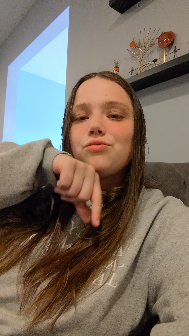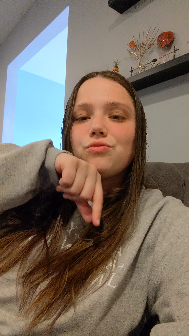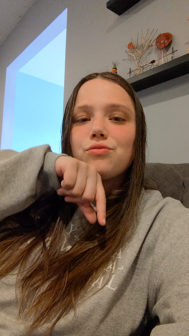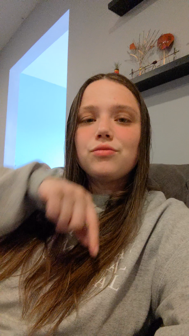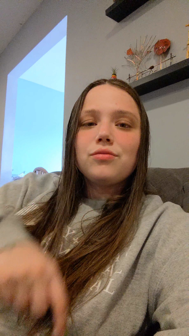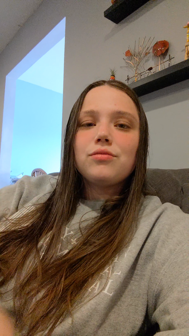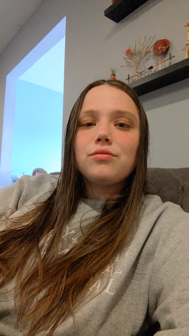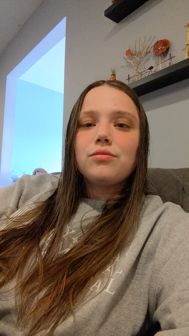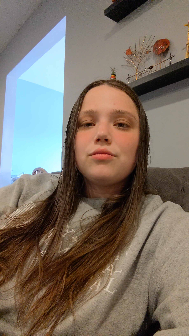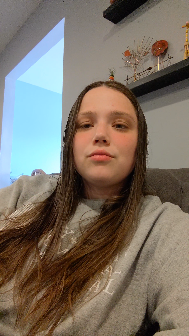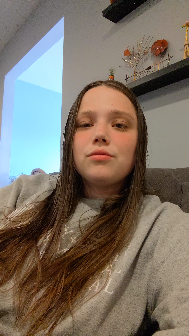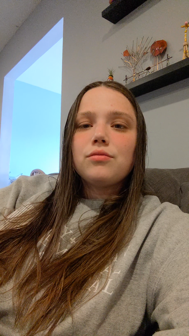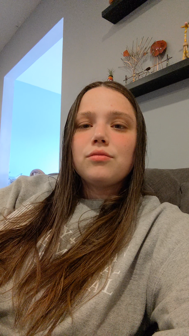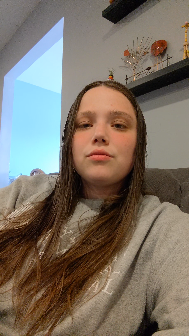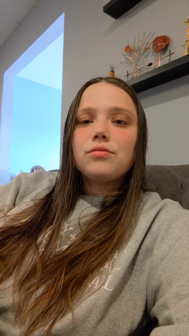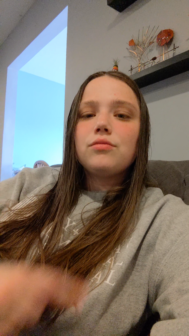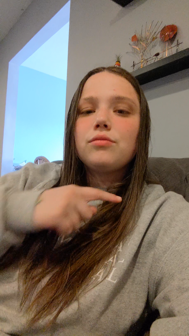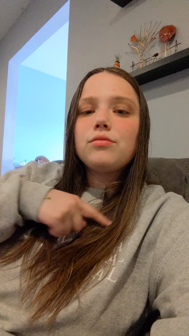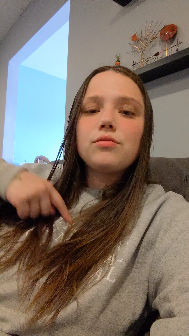necklace